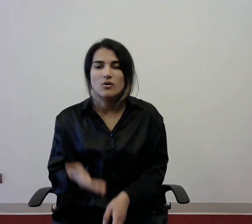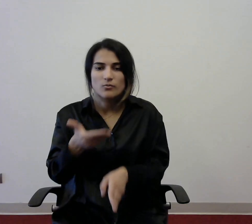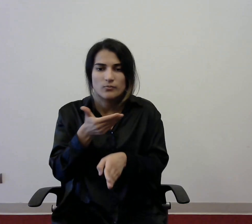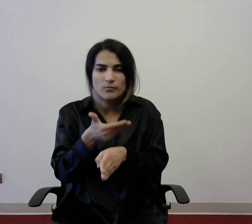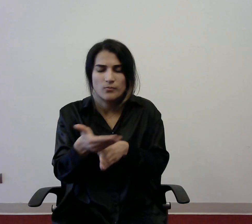gecikmək